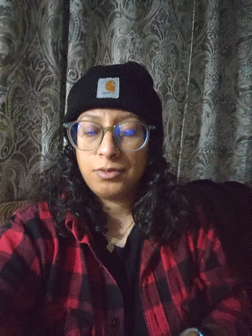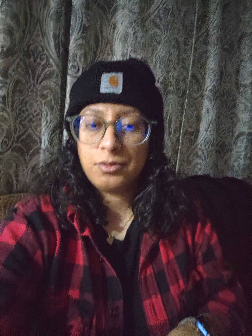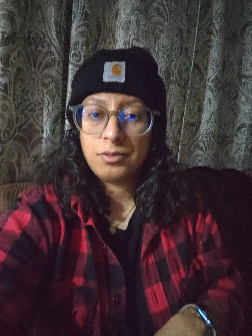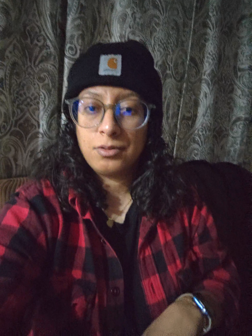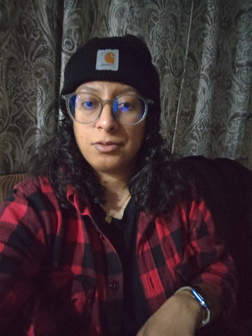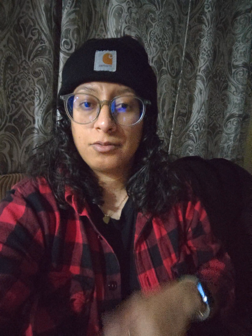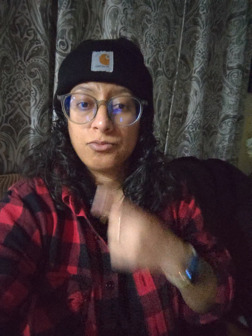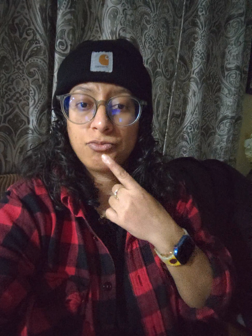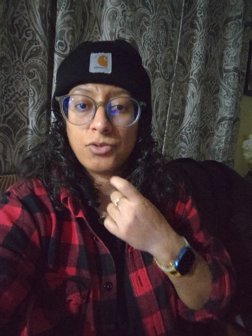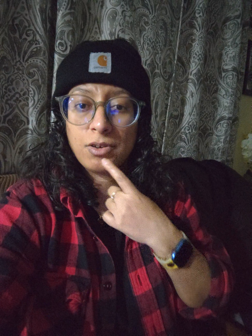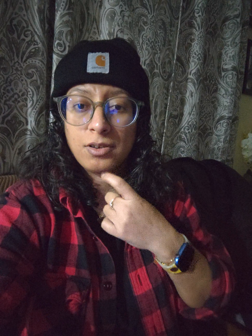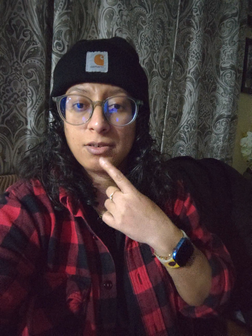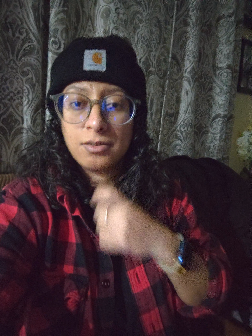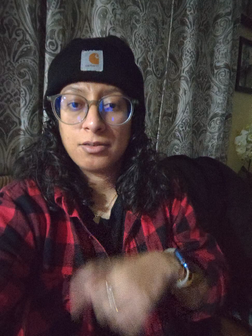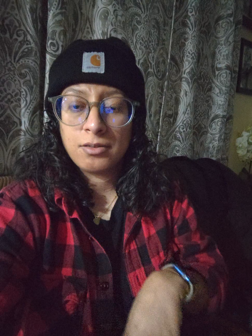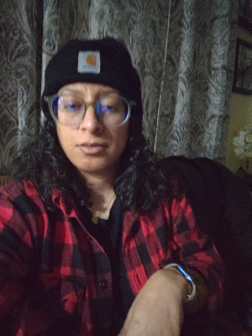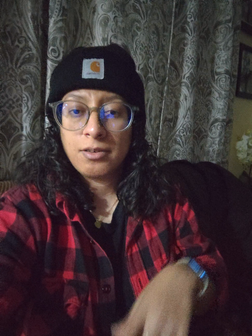red